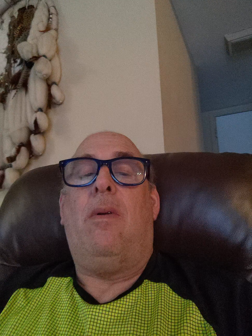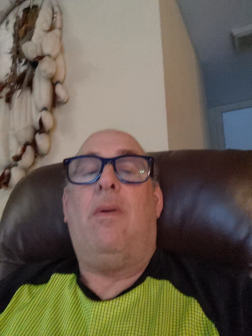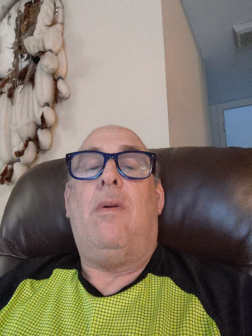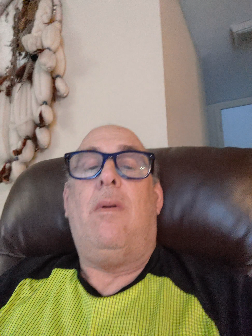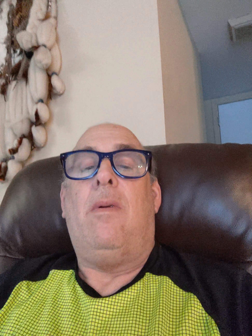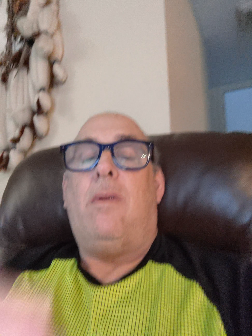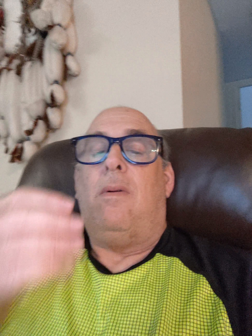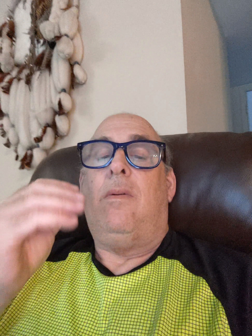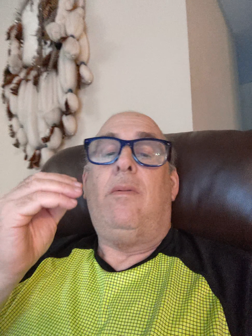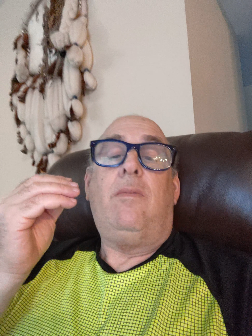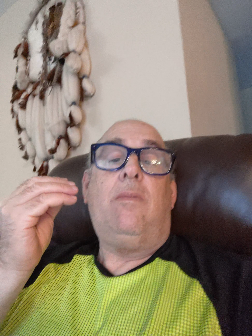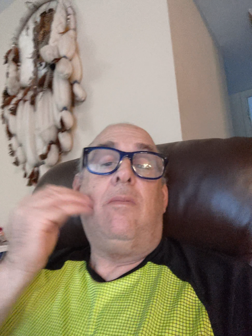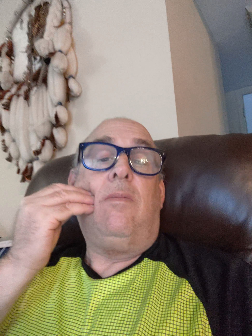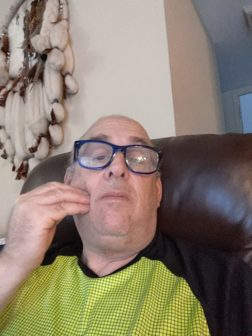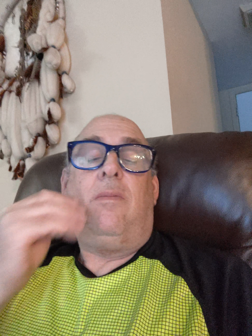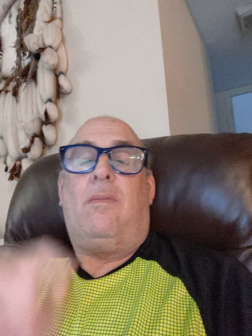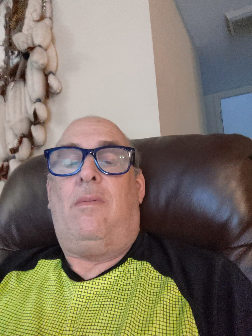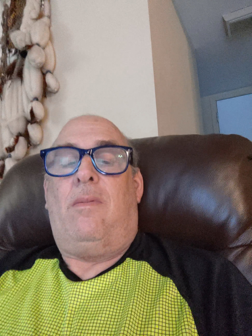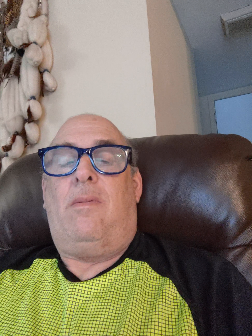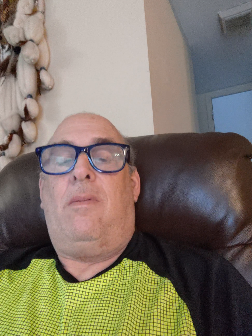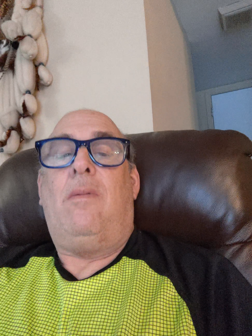kiss